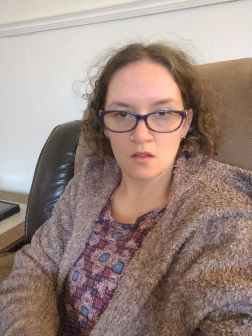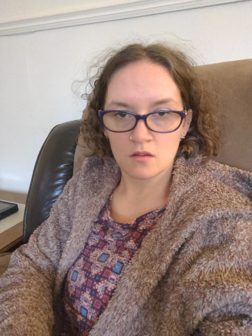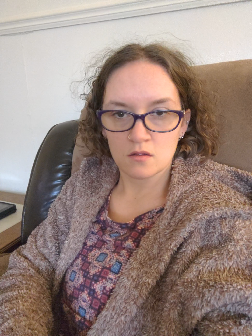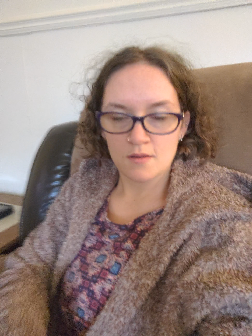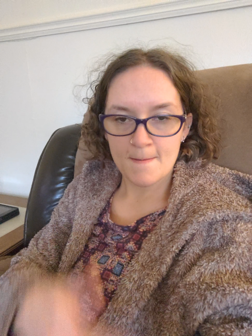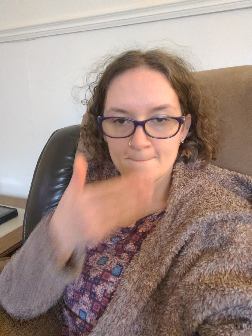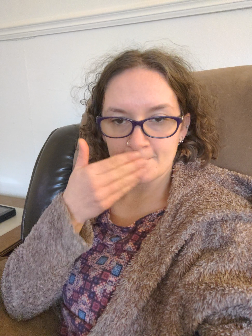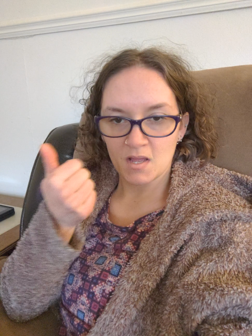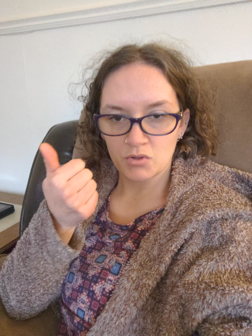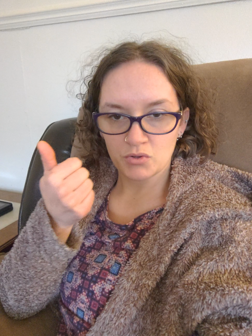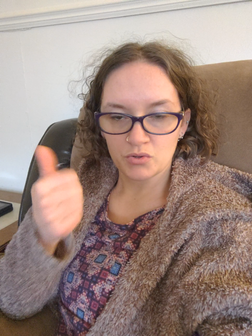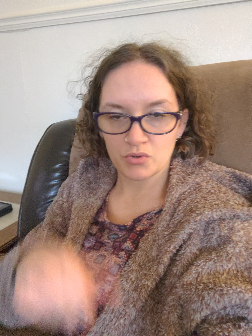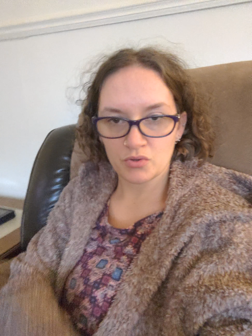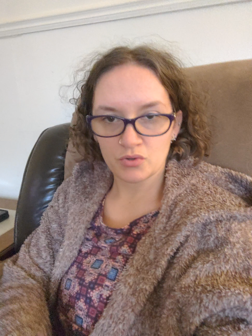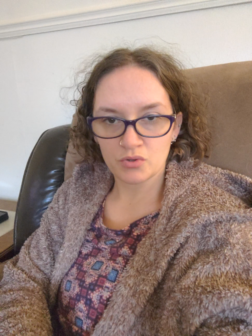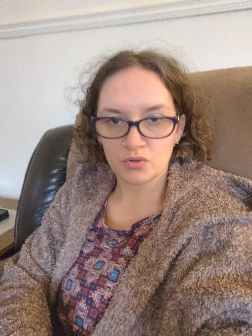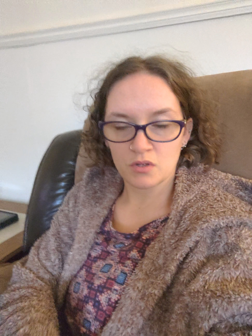better